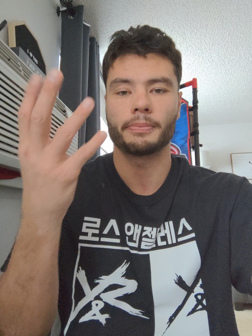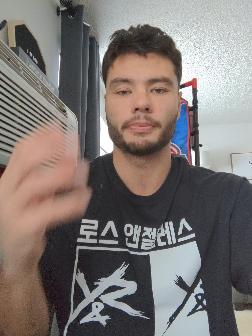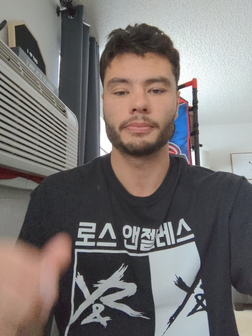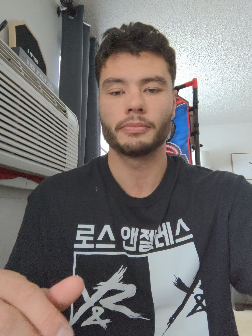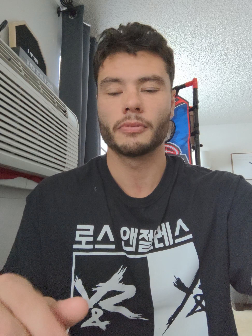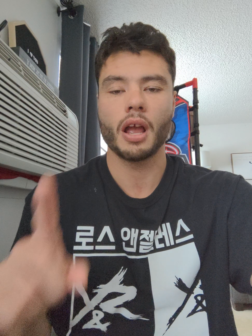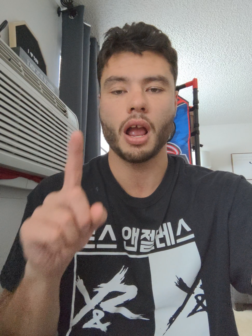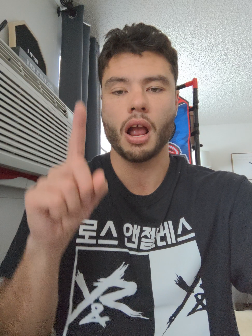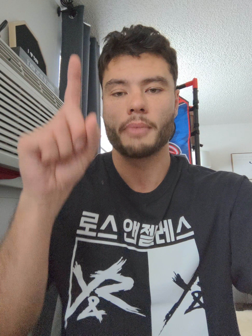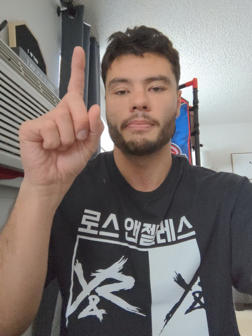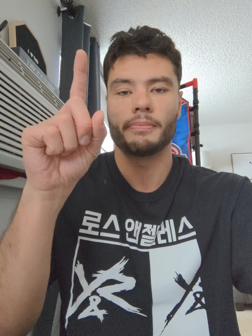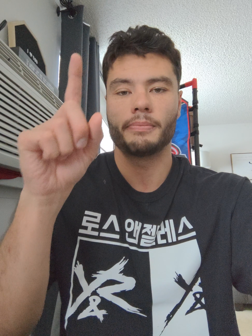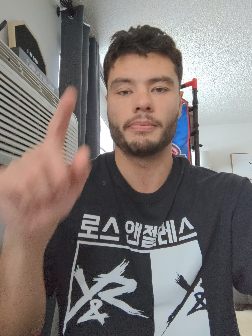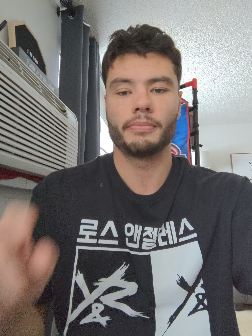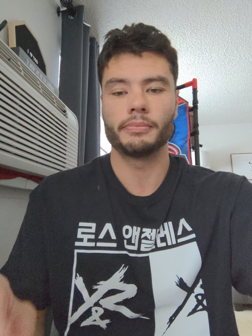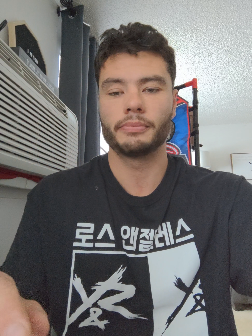up